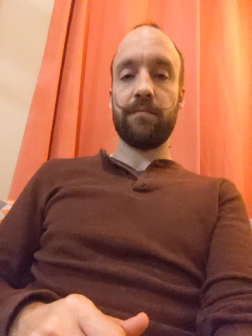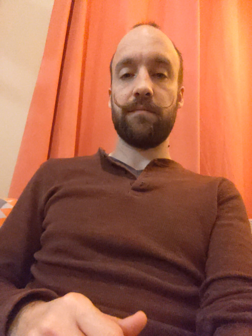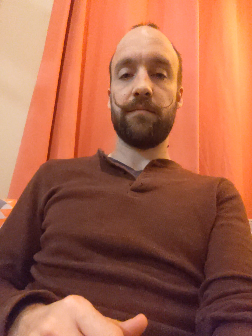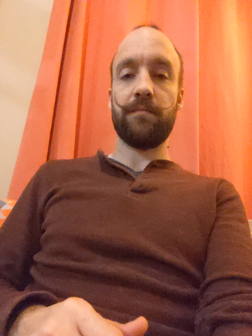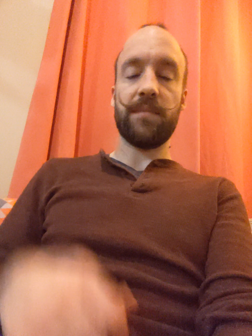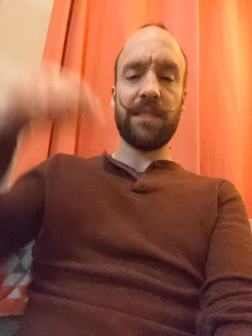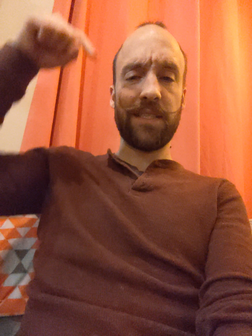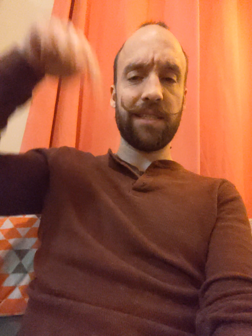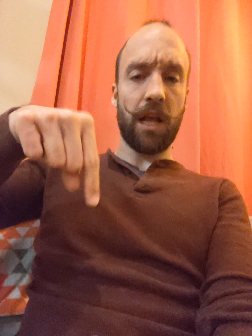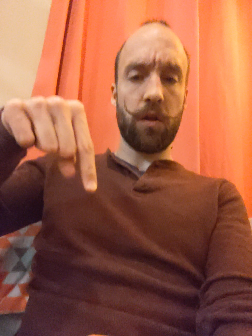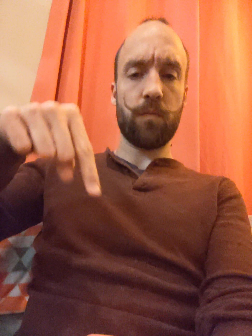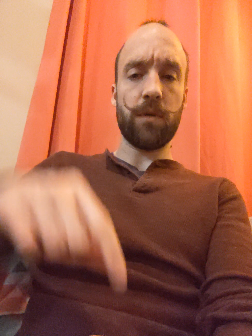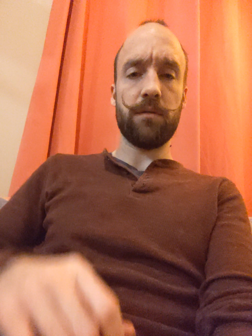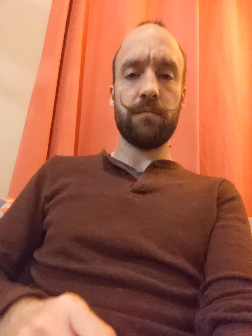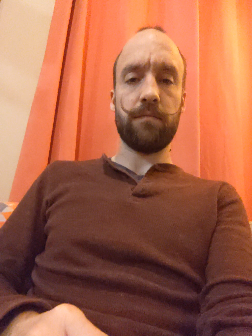down